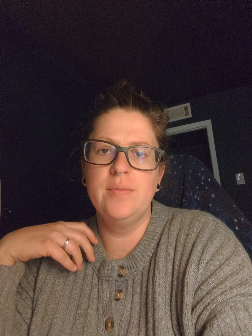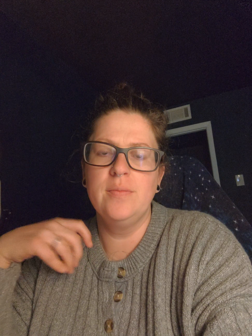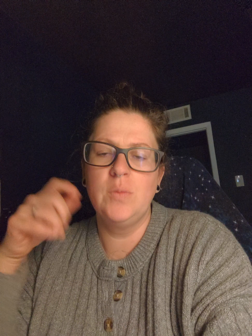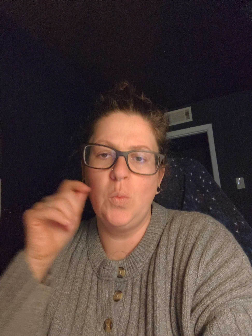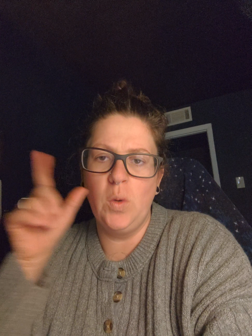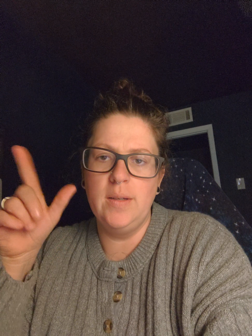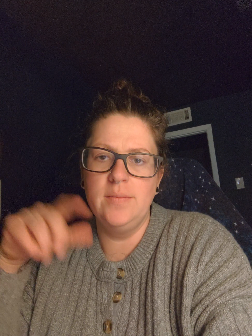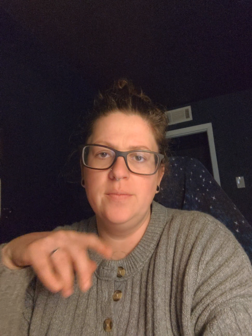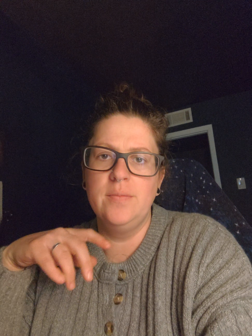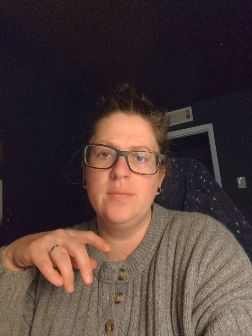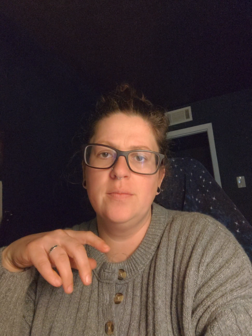awake